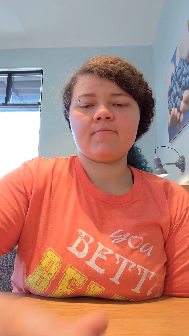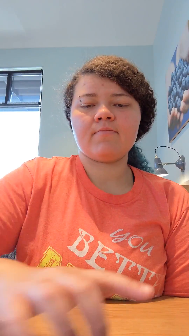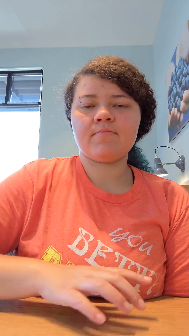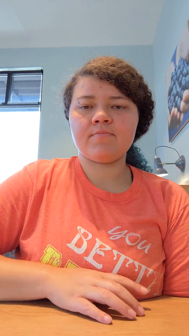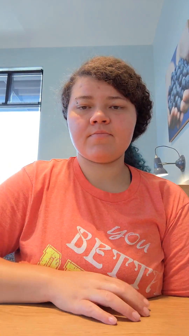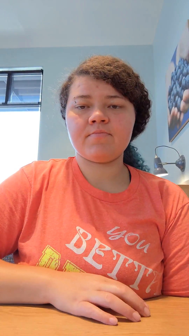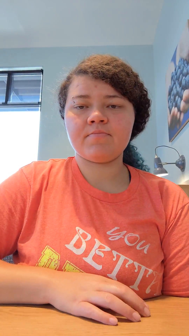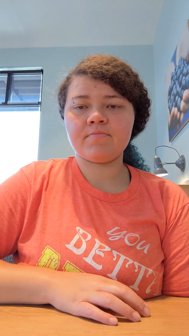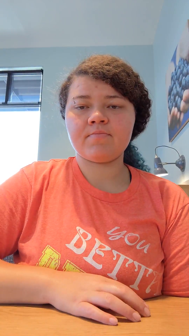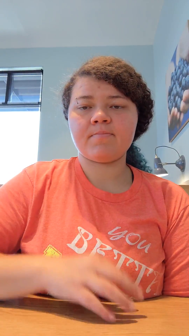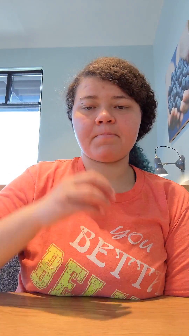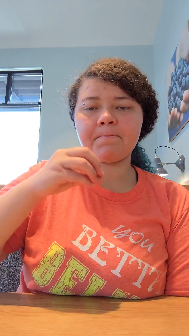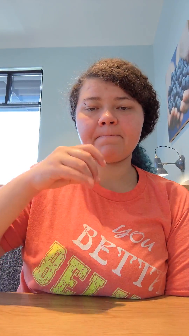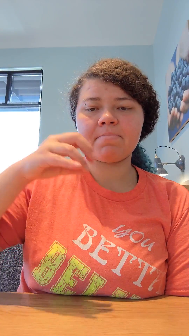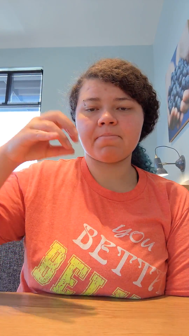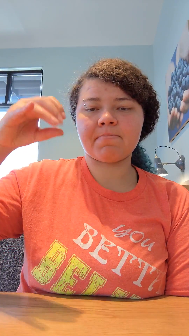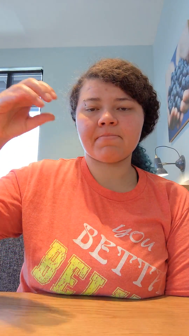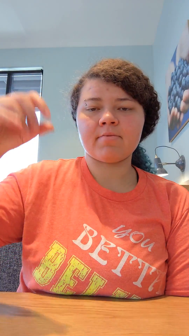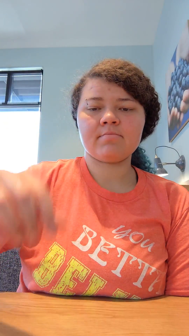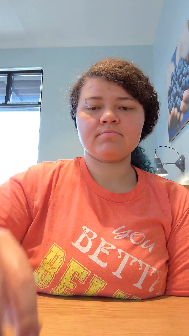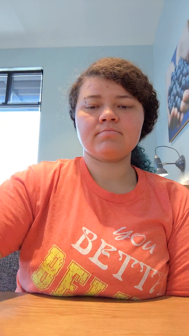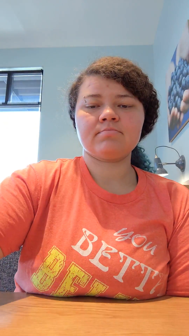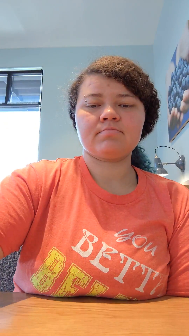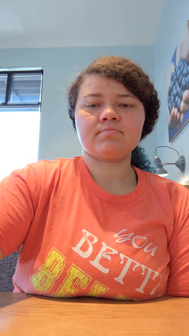bubbles